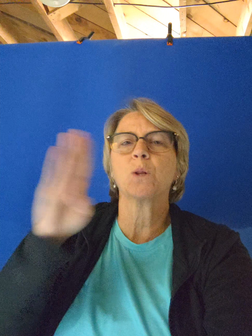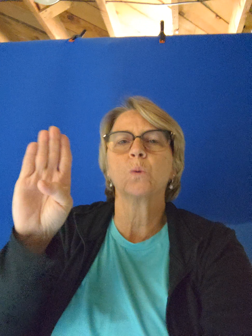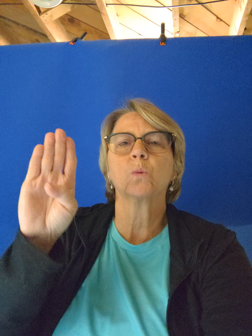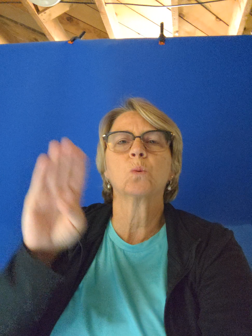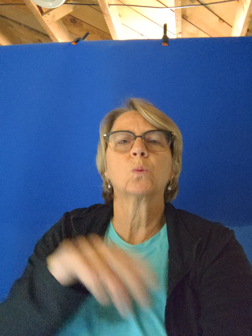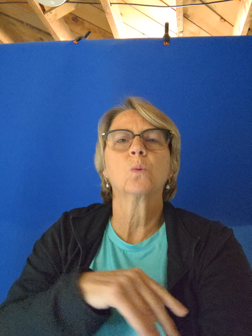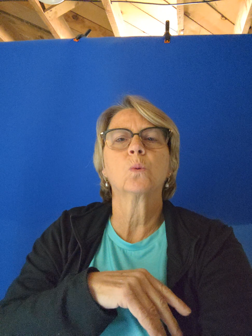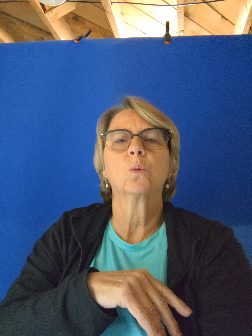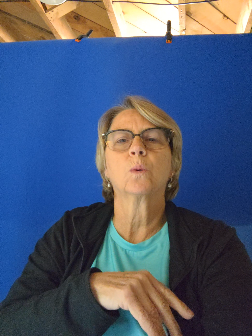blue